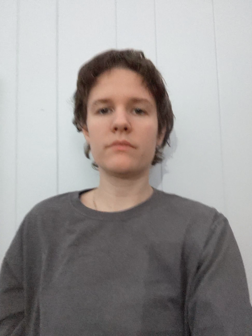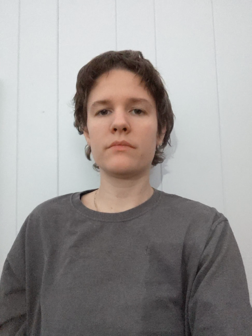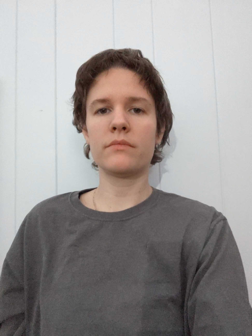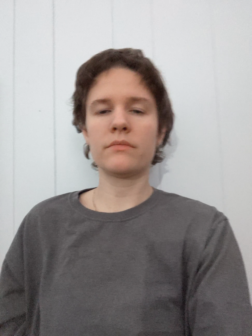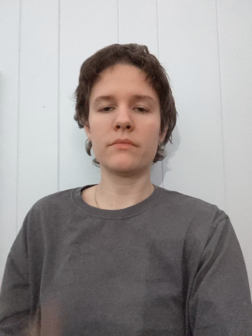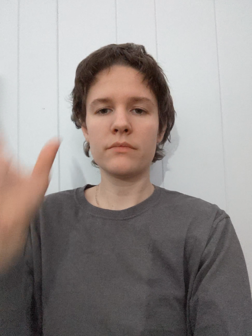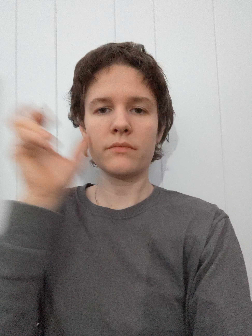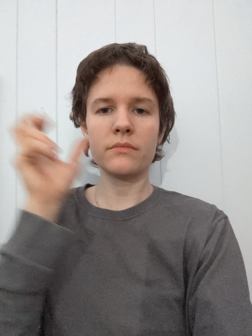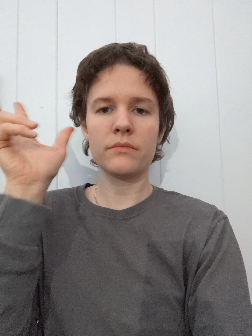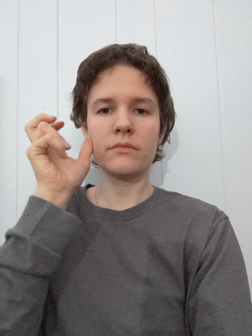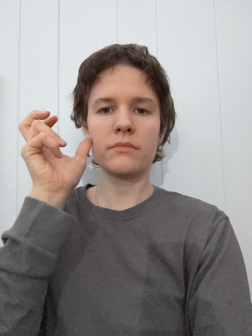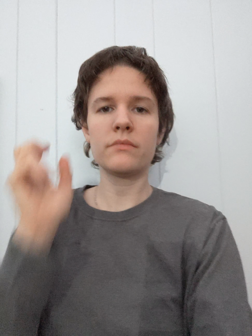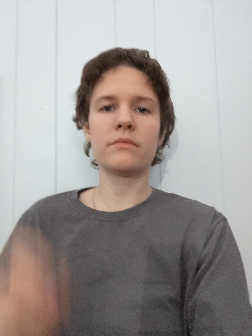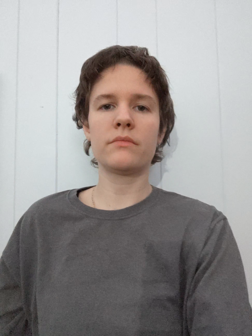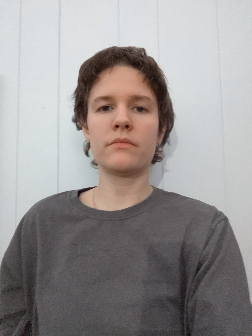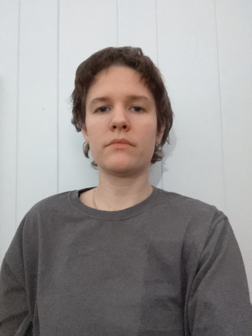hear